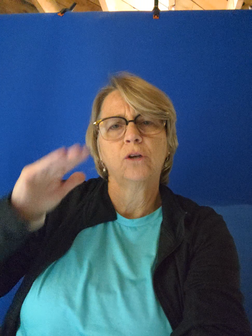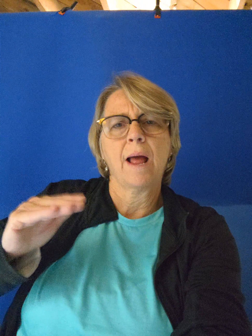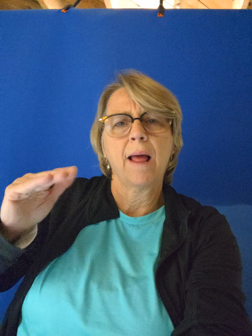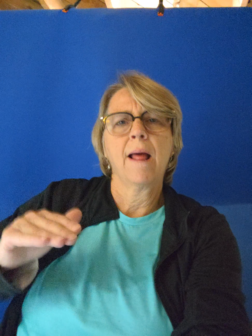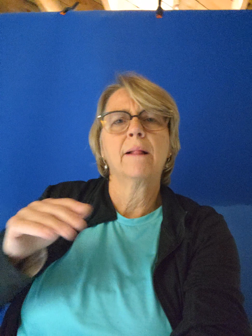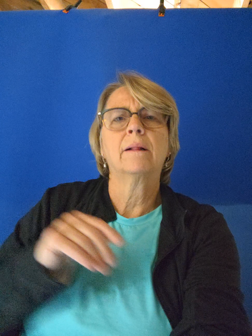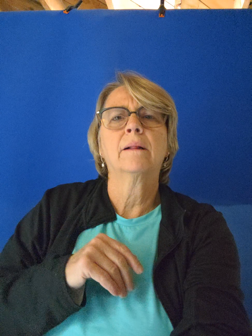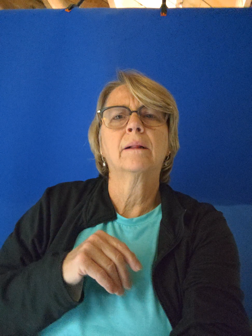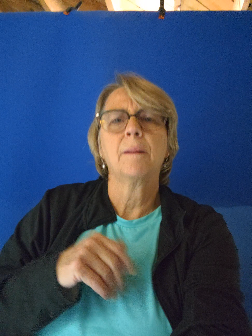child